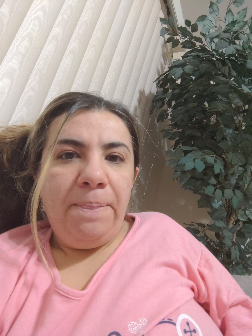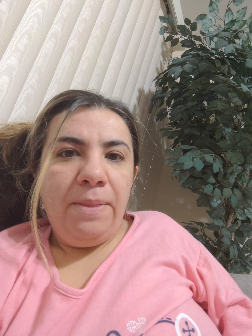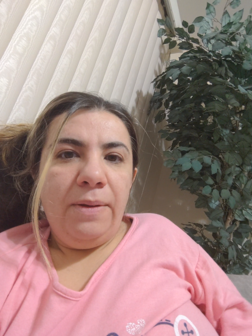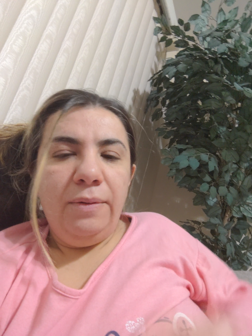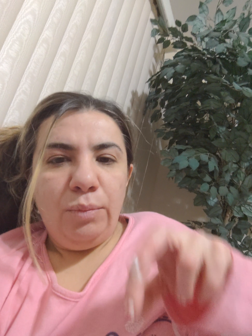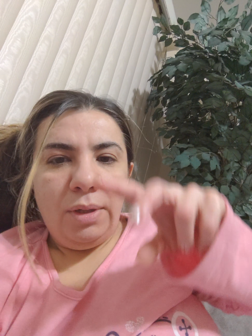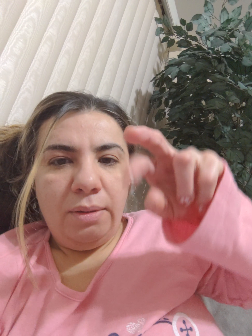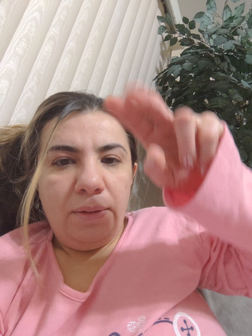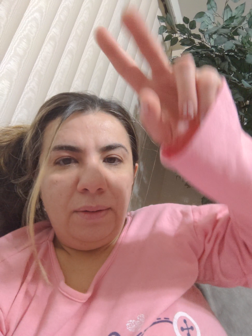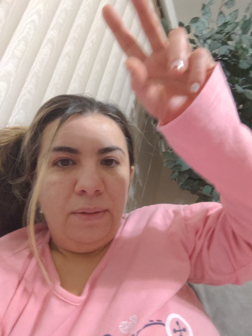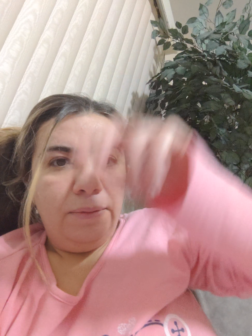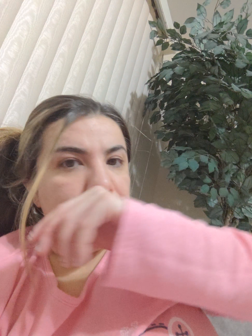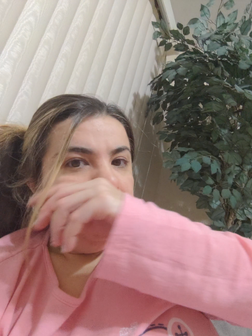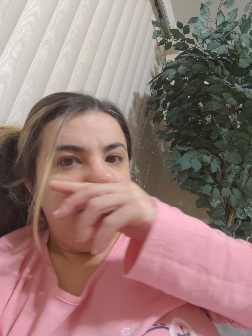stairs